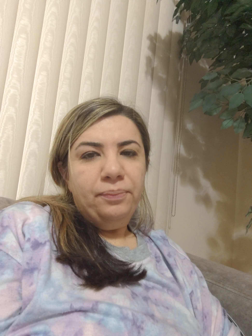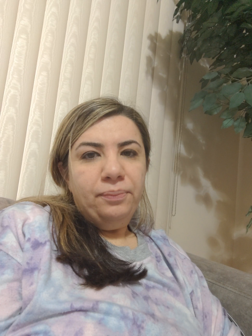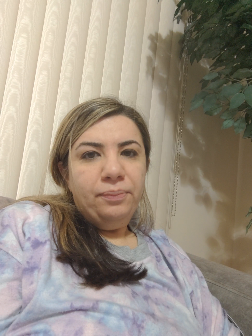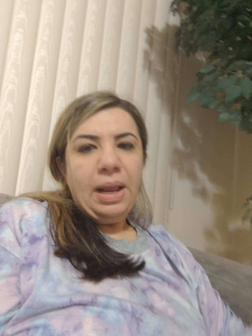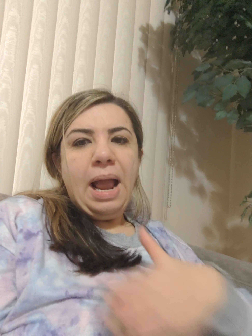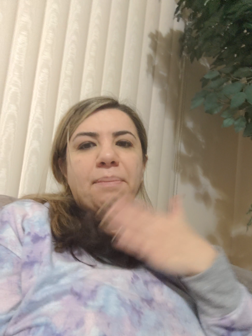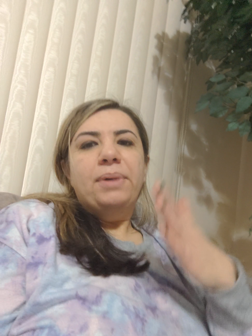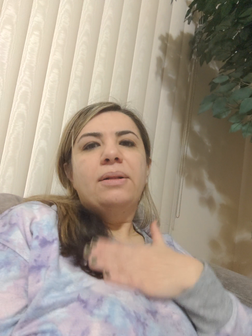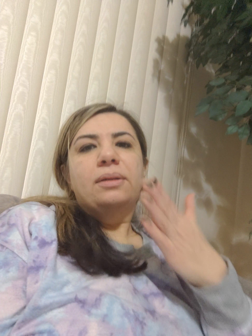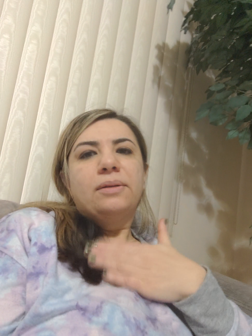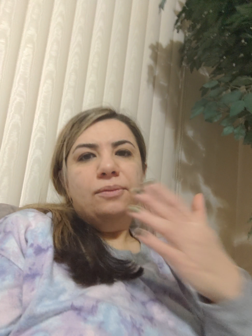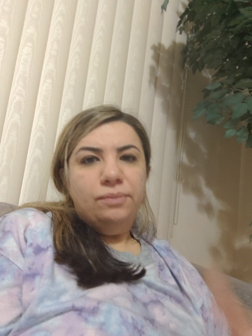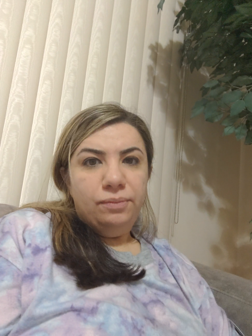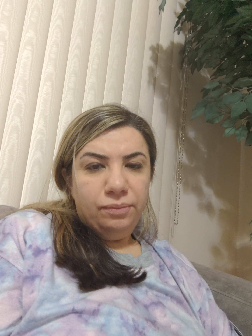happy